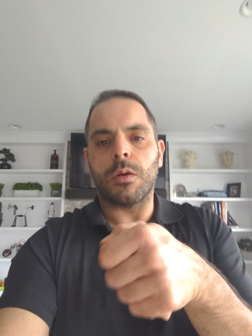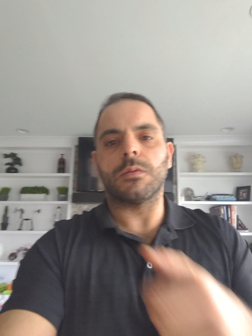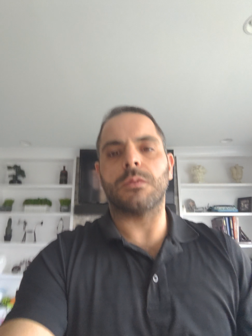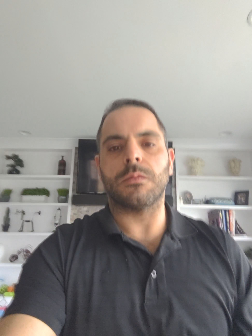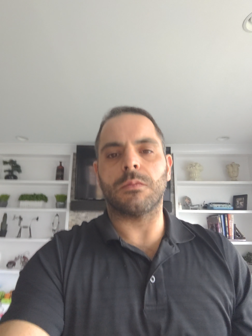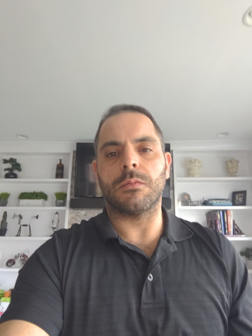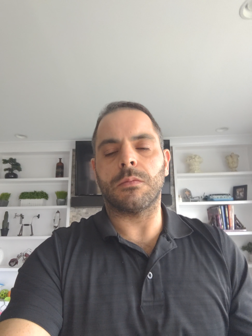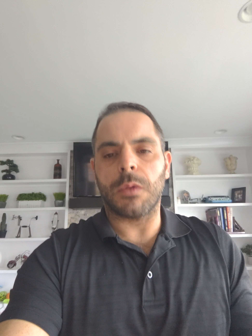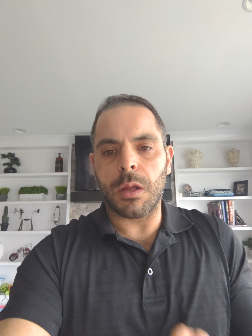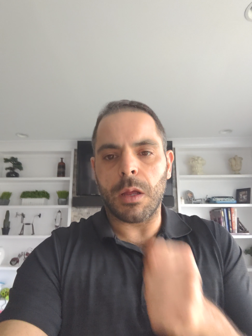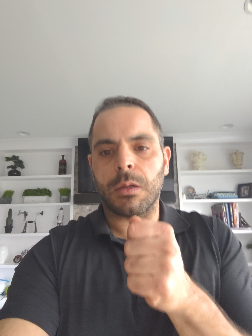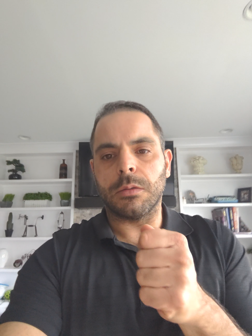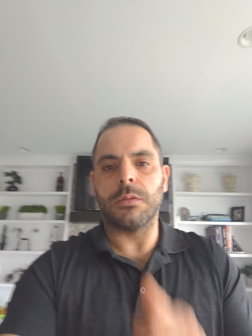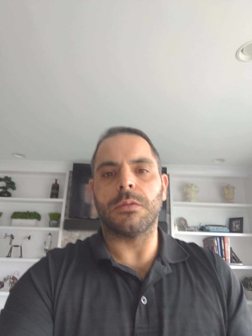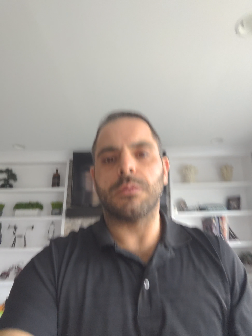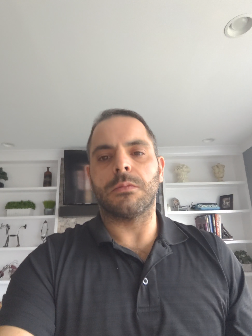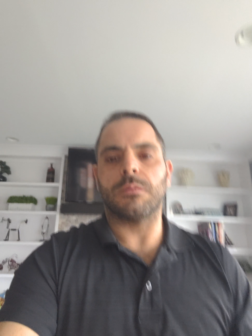hide